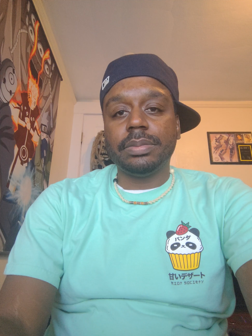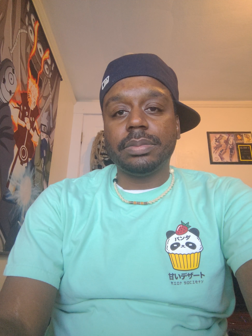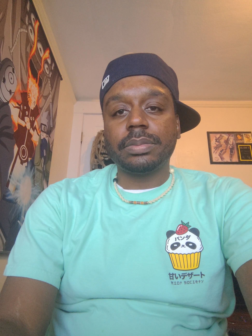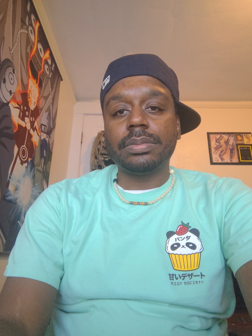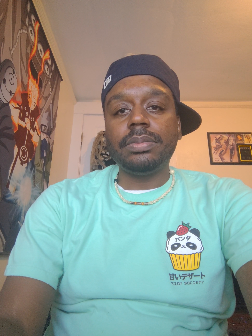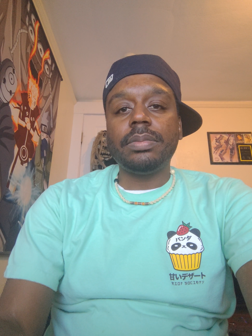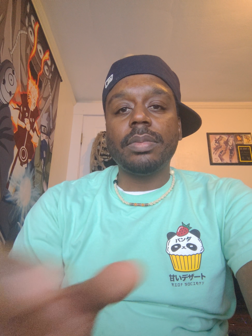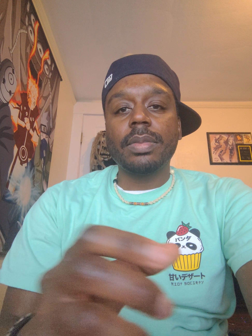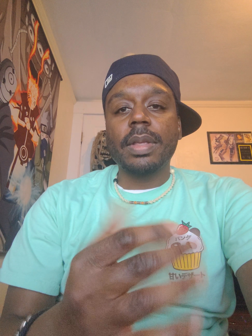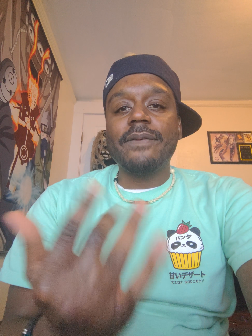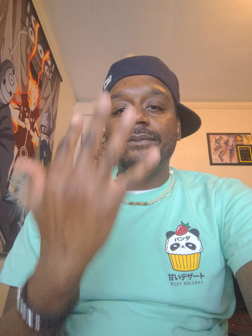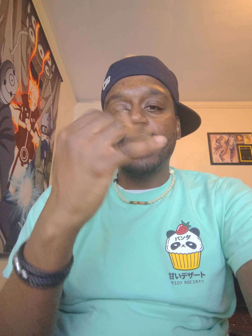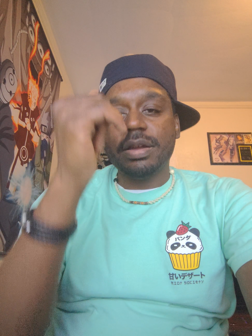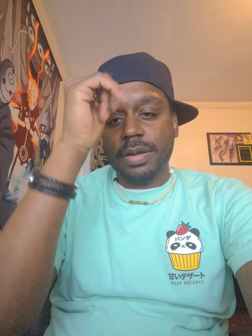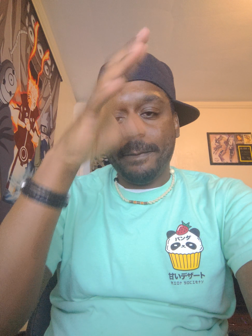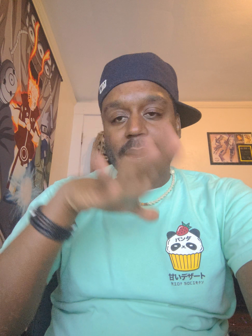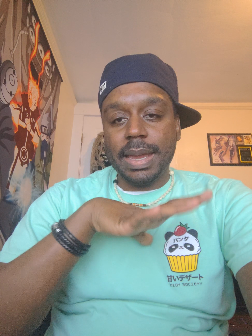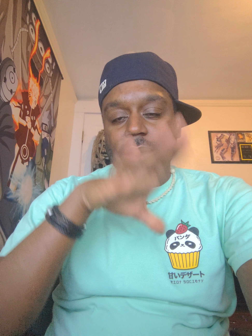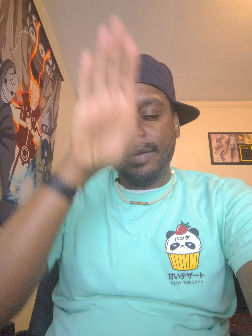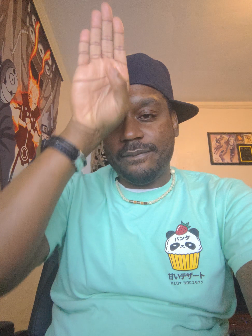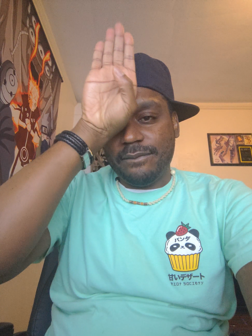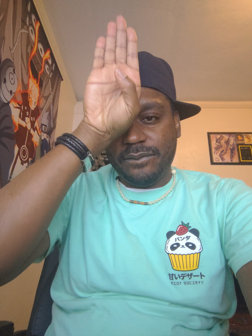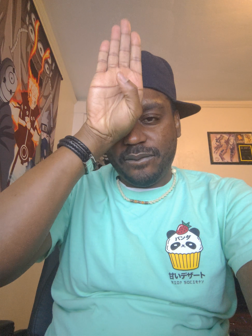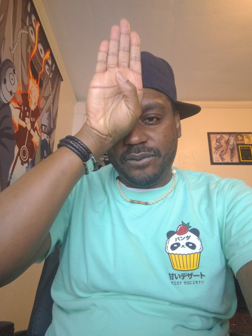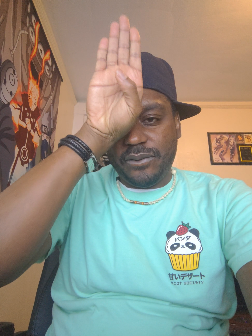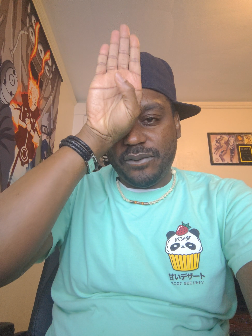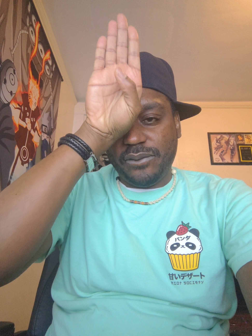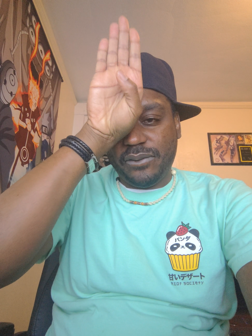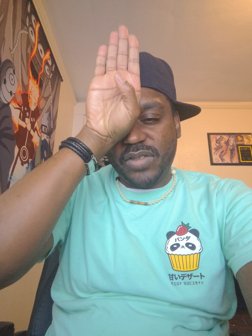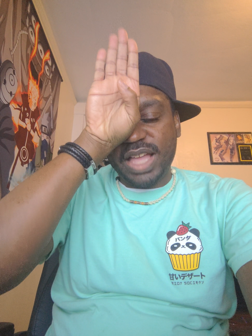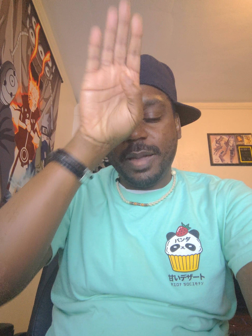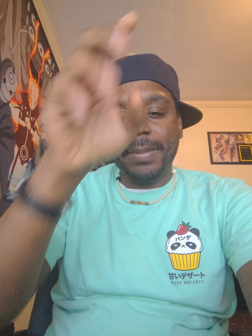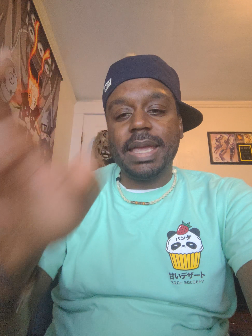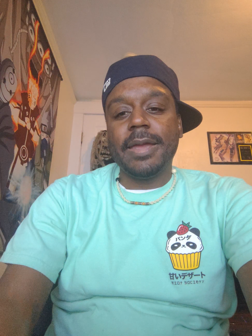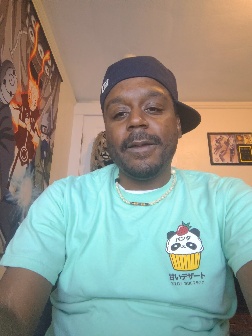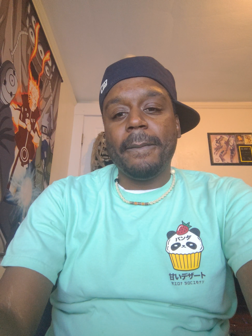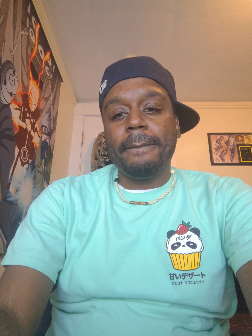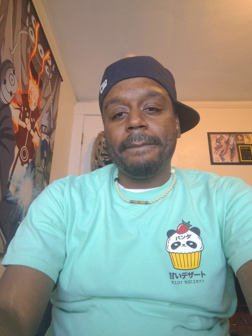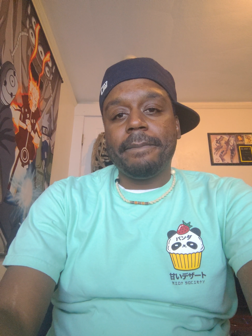fireman